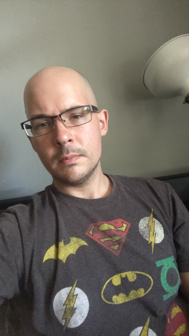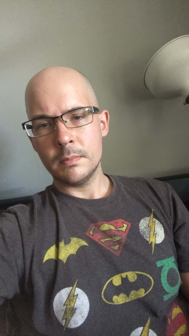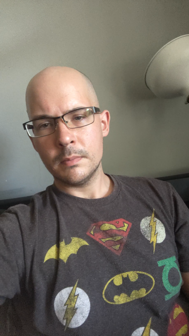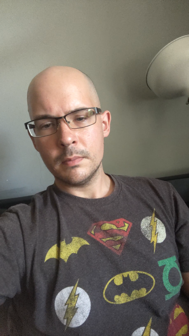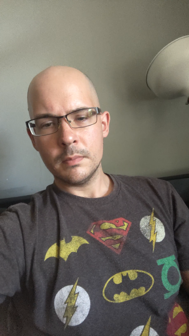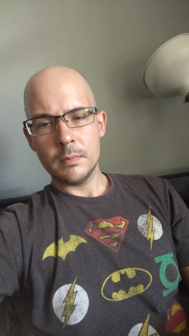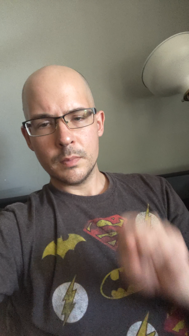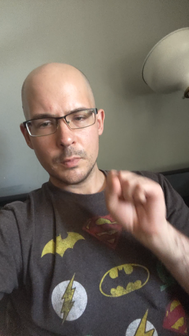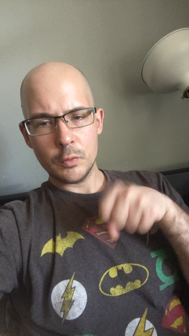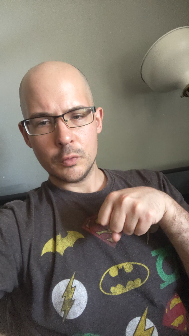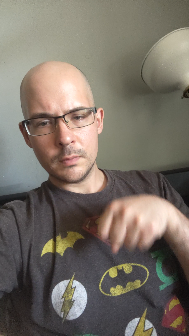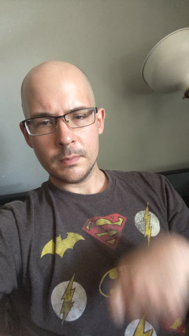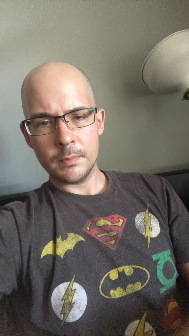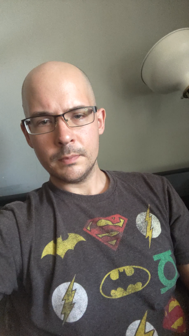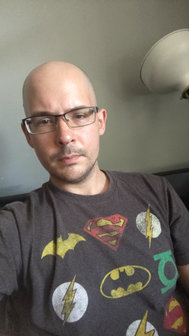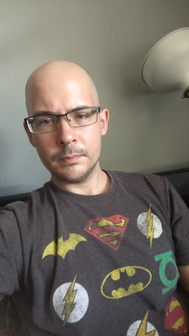could